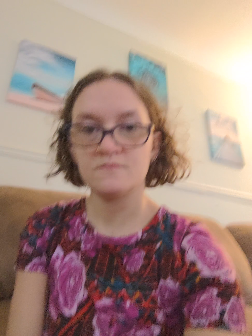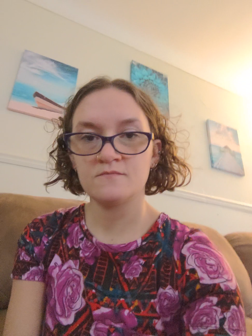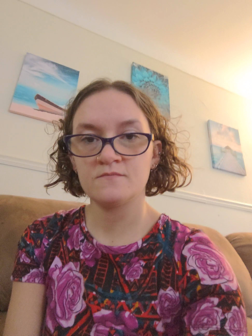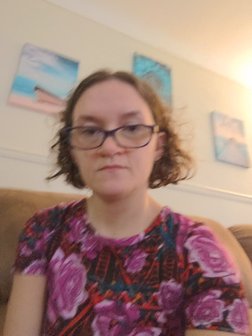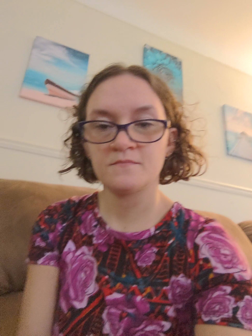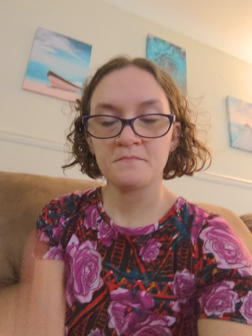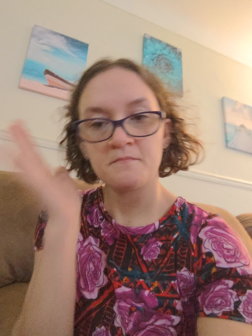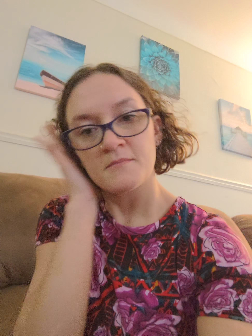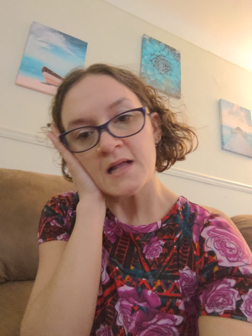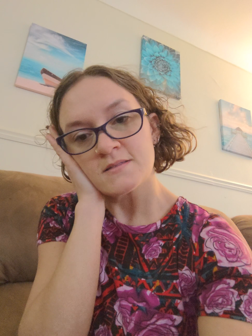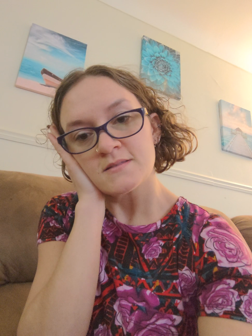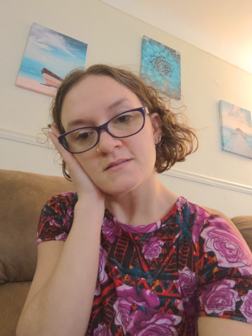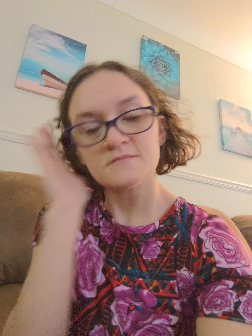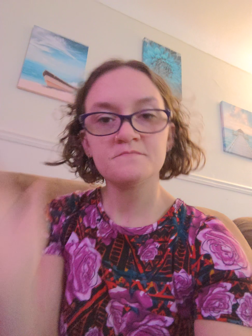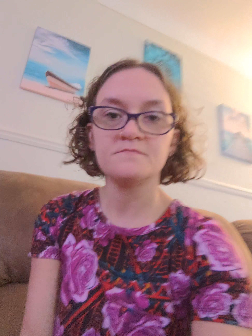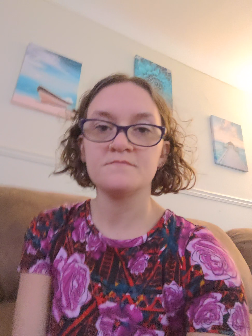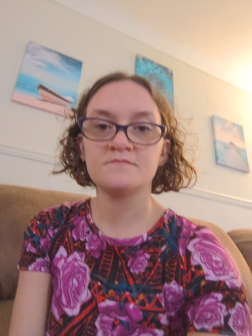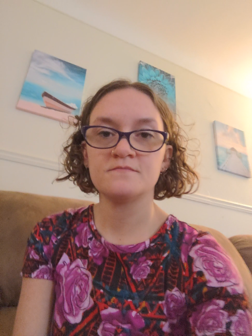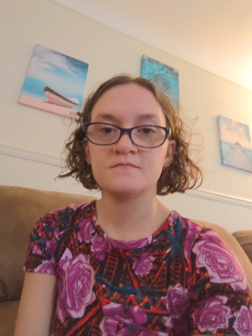bed